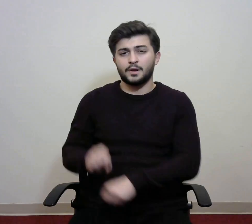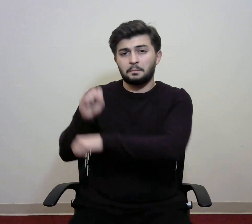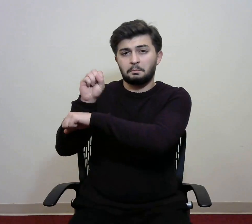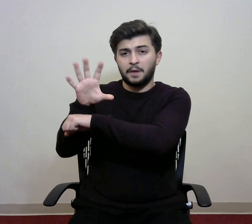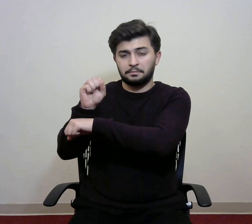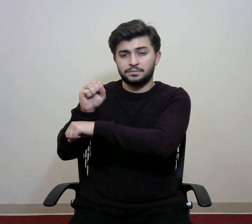çəkmək